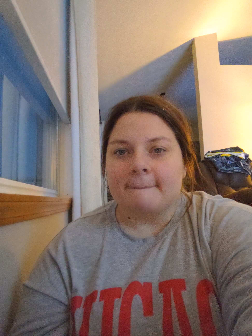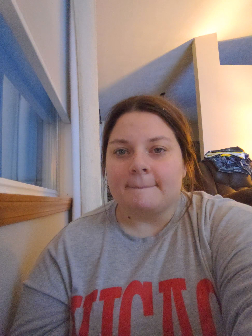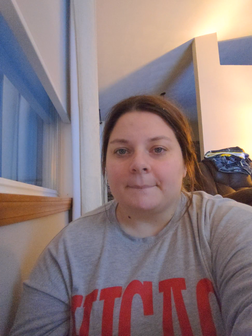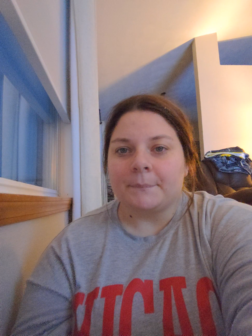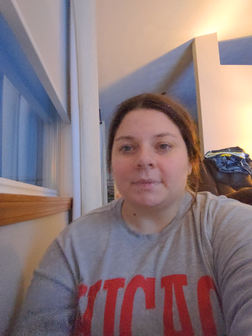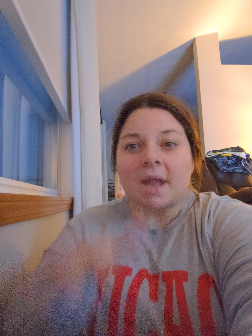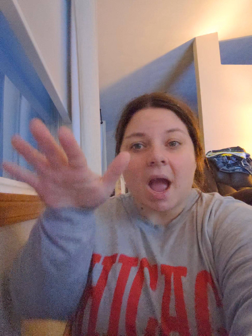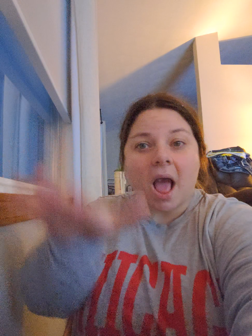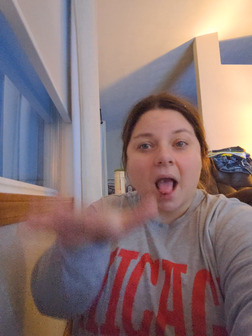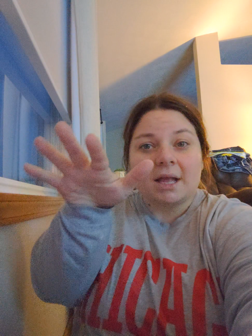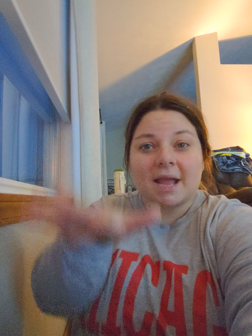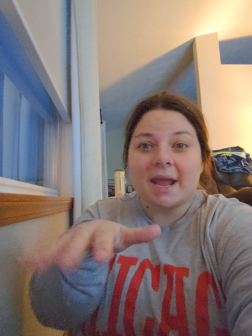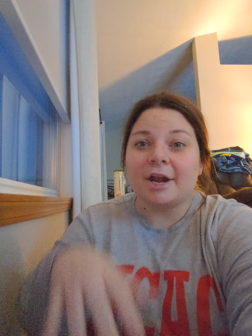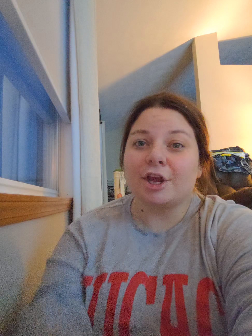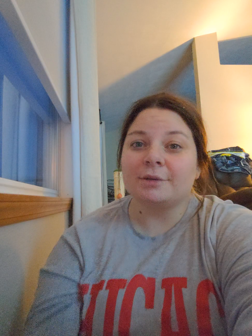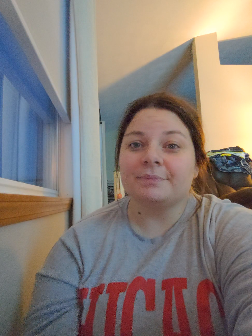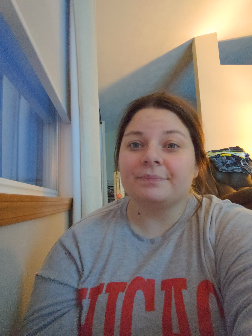alligator